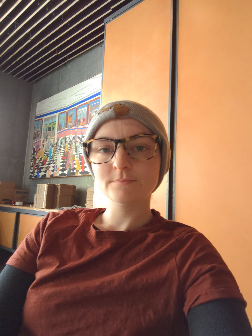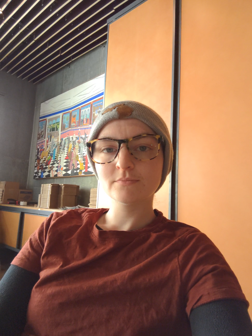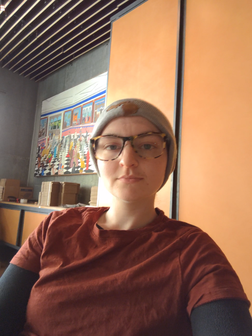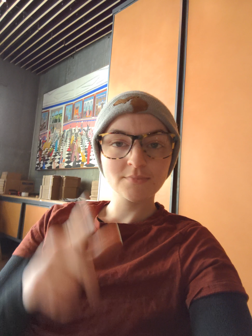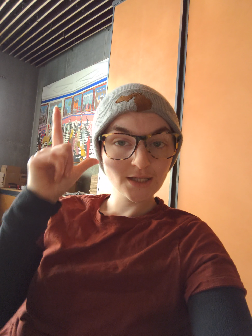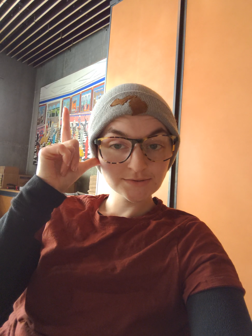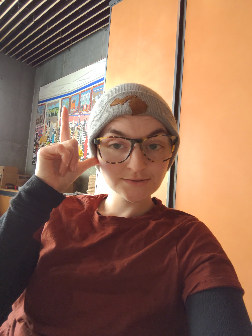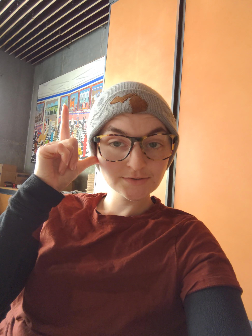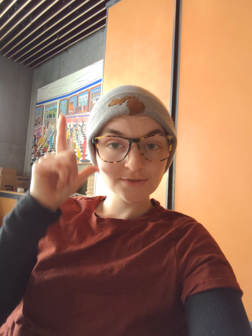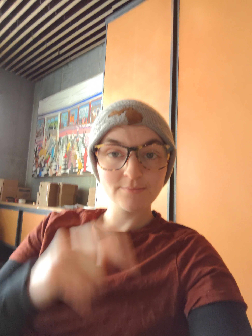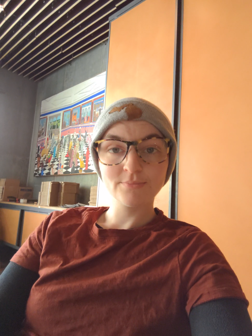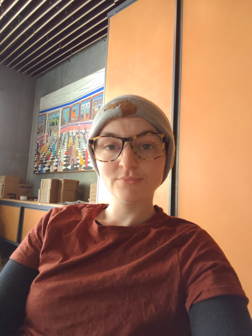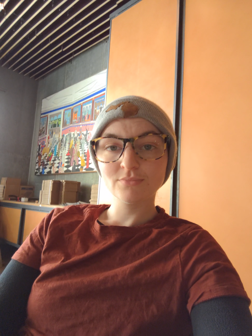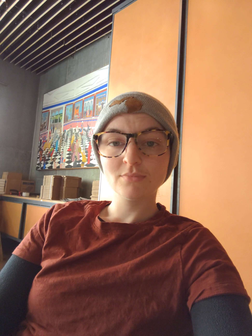listen